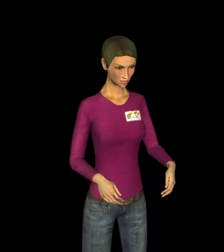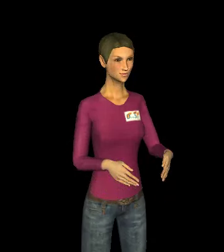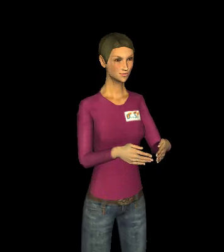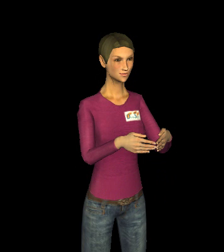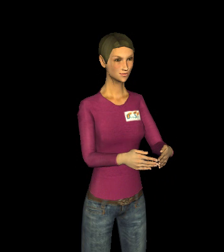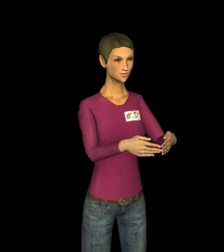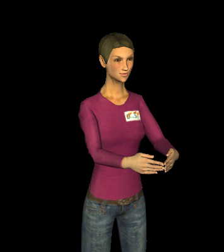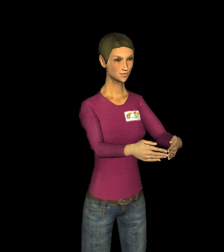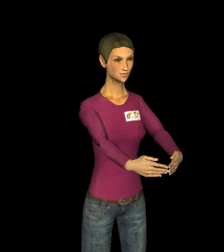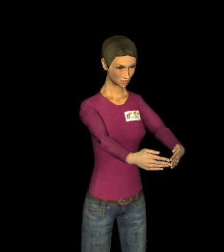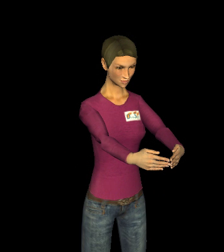قارب